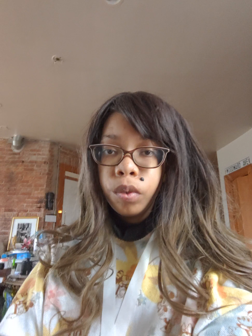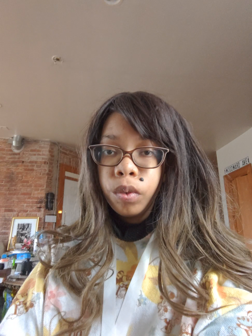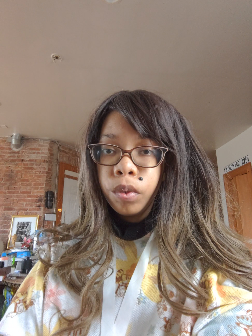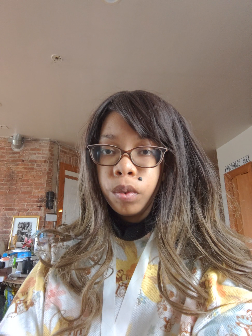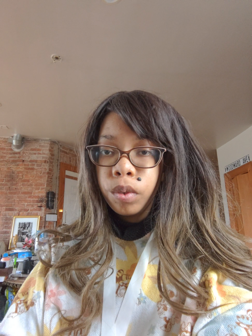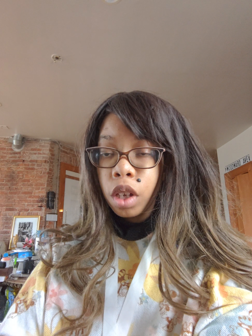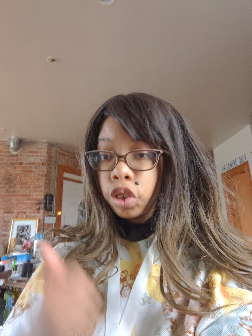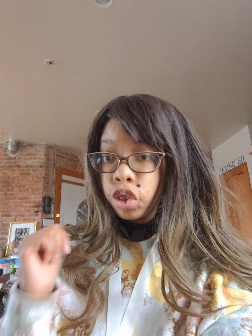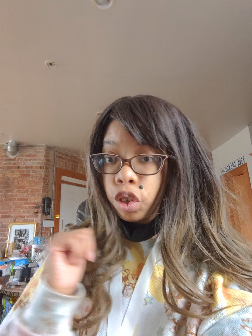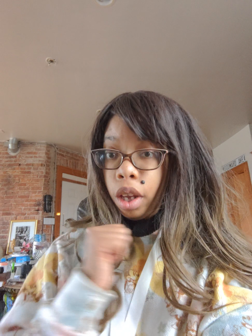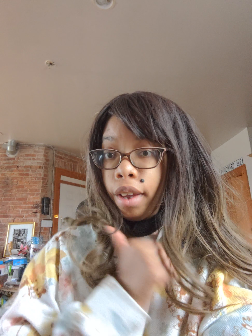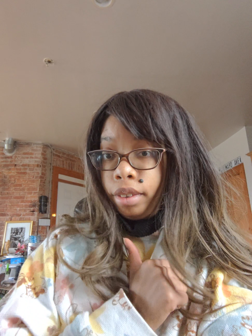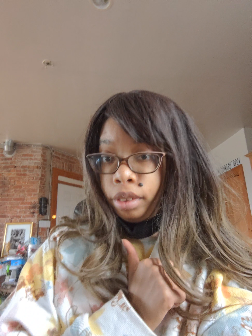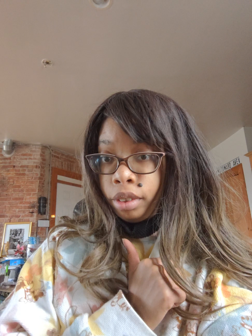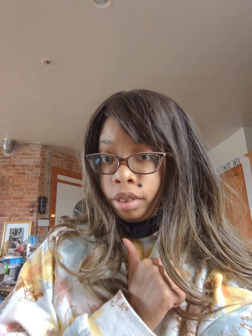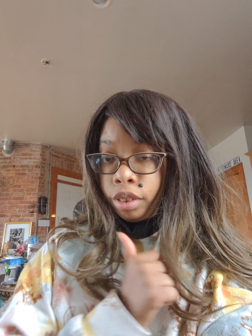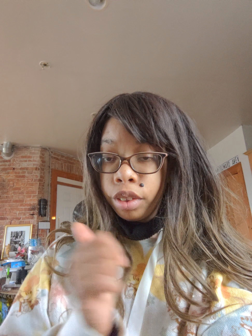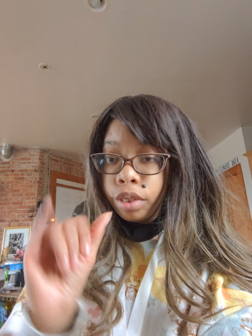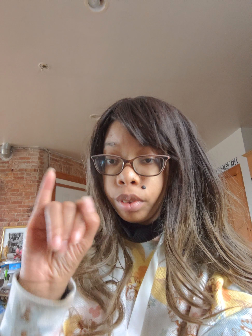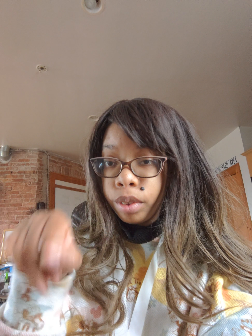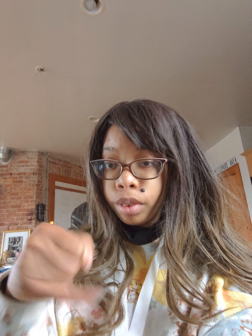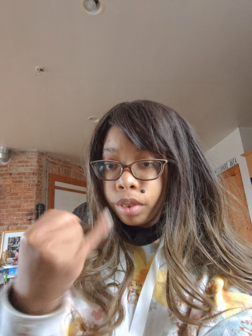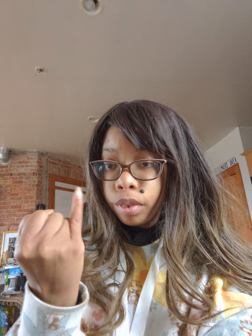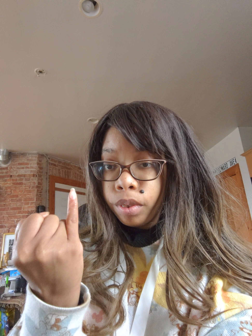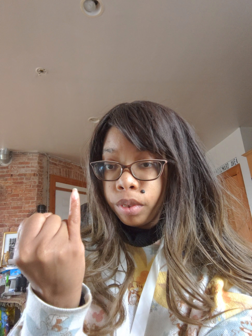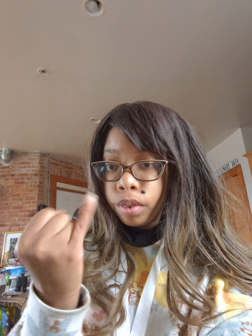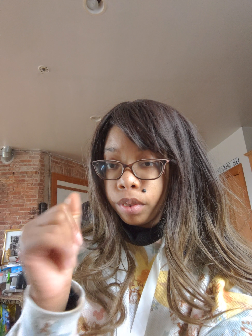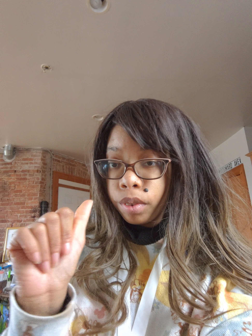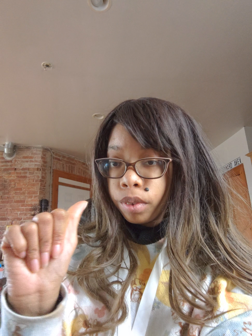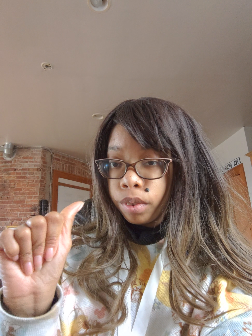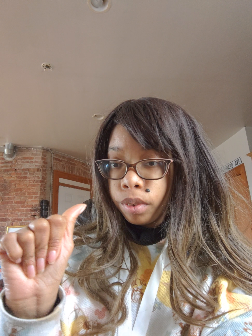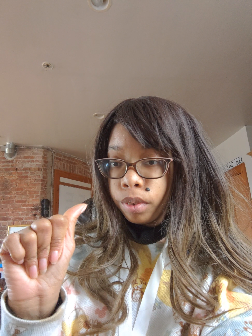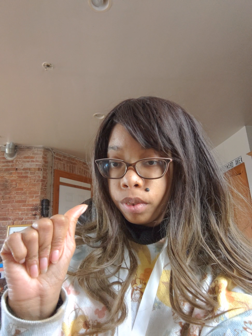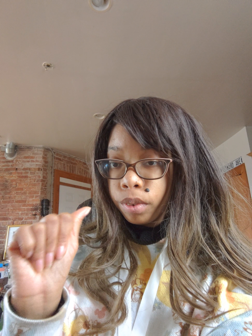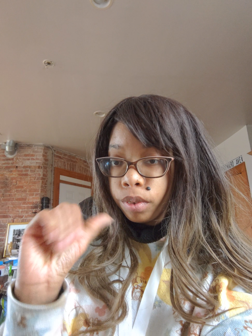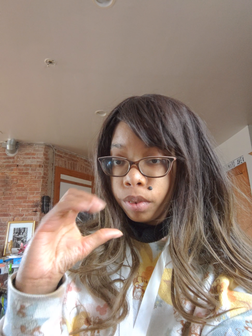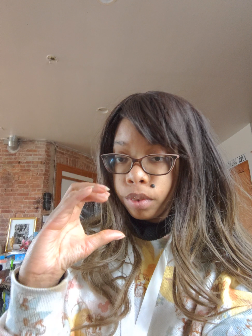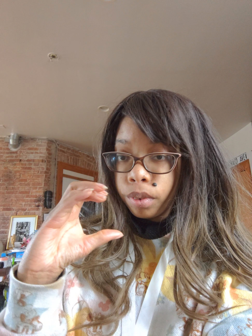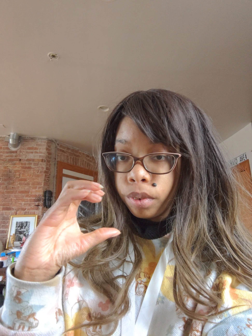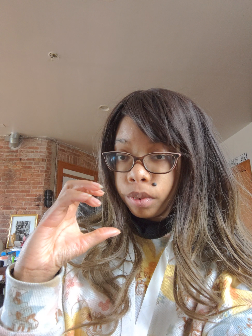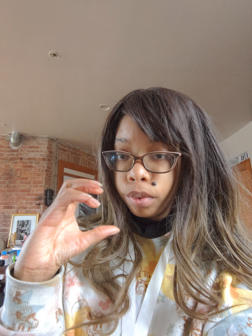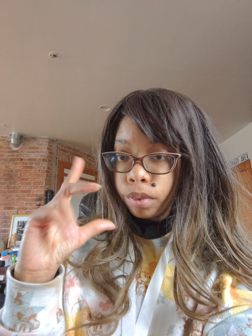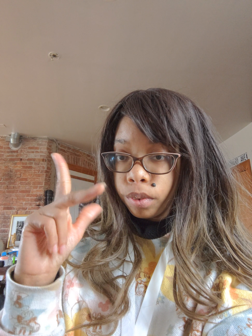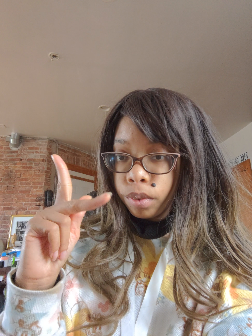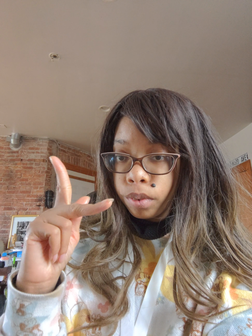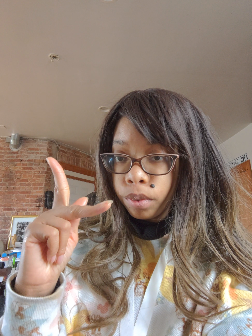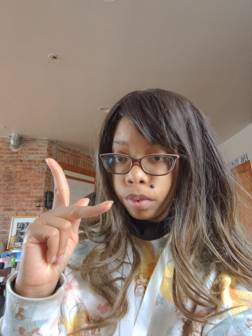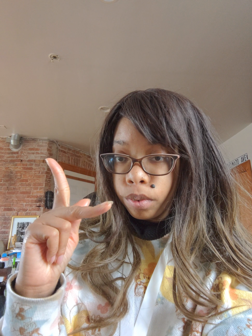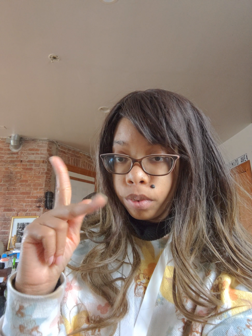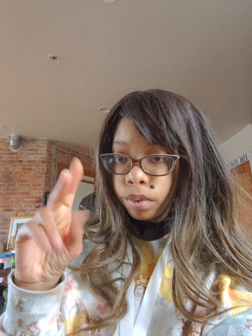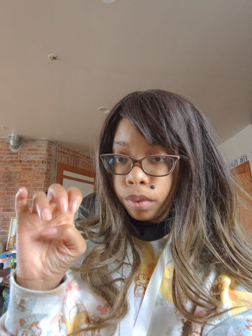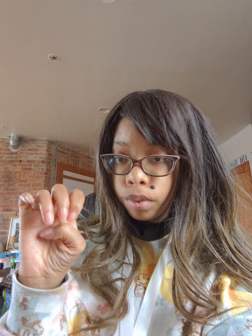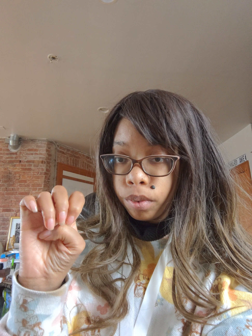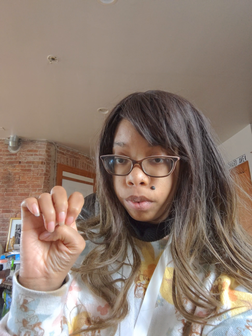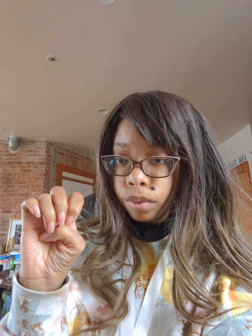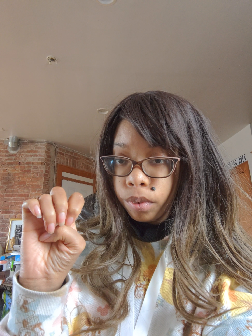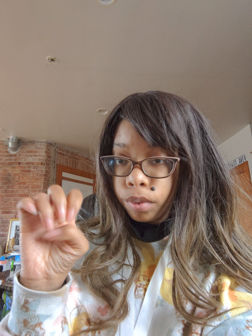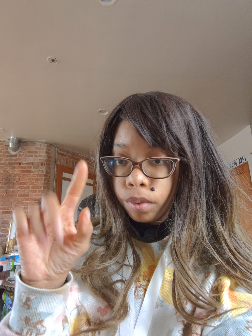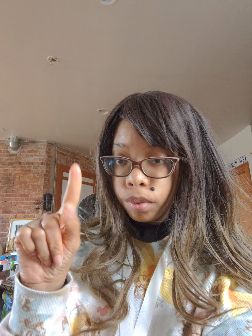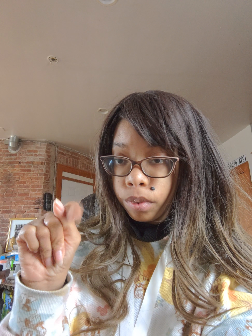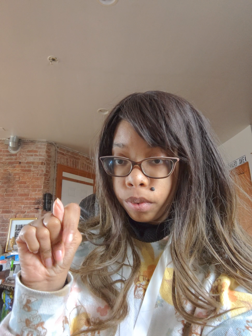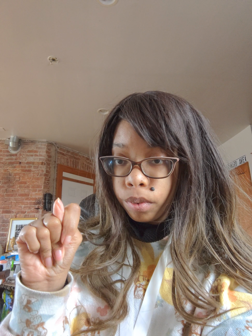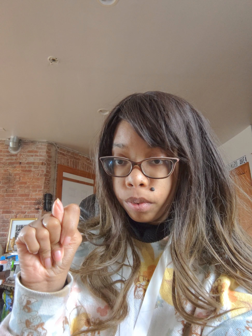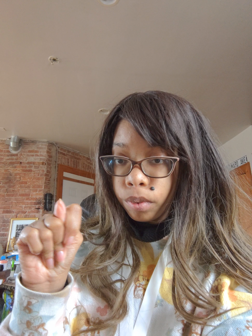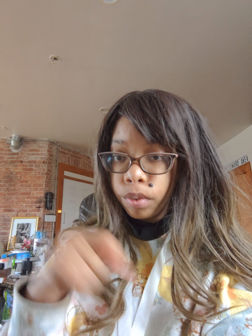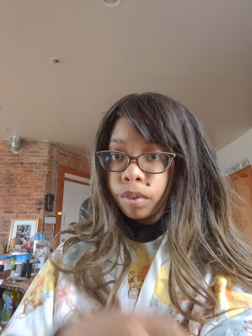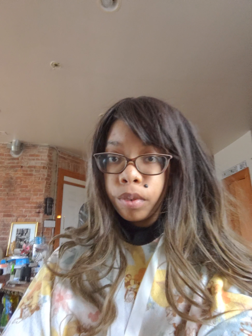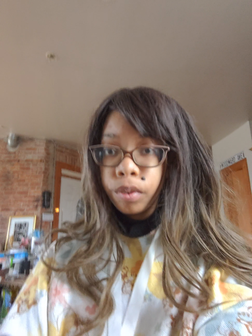jacket